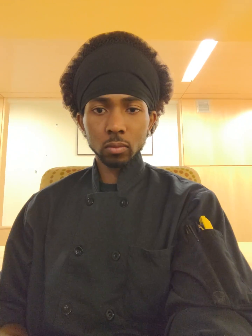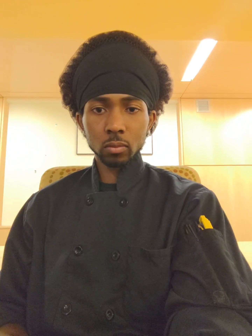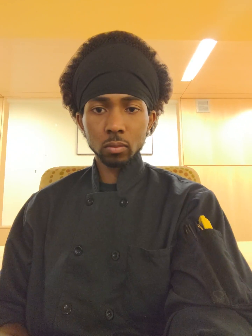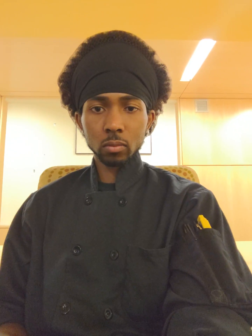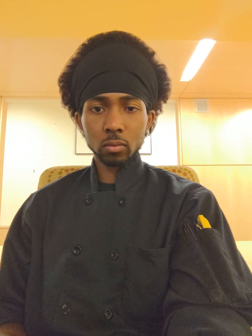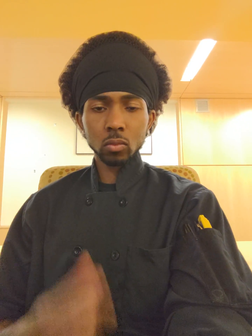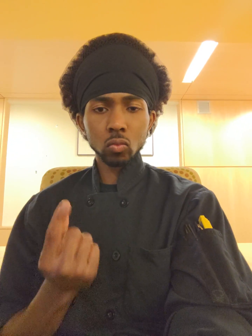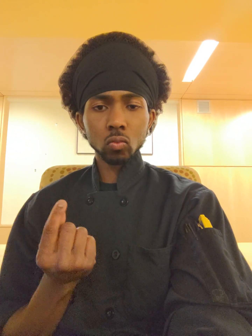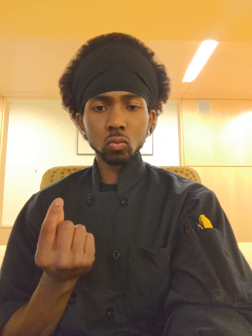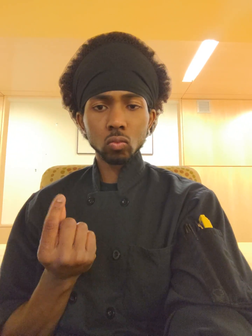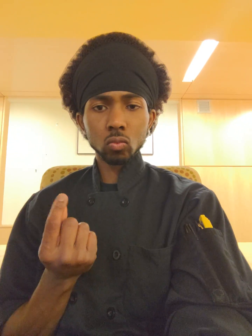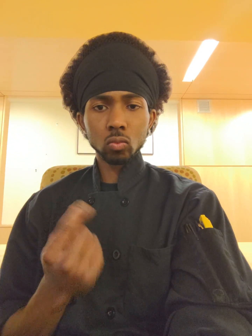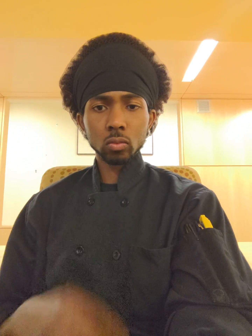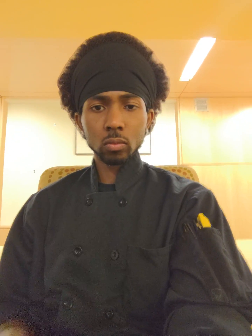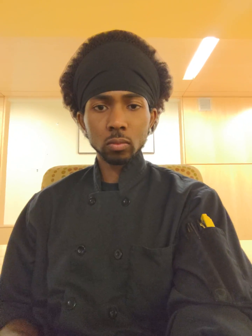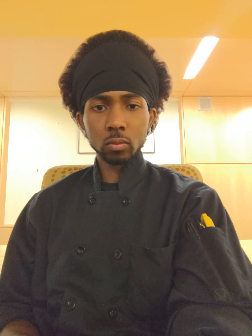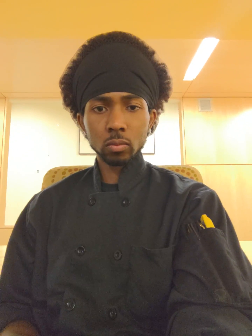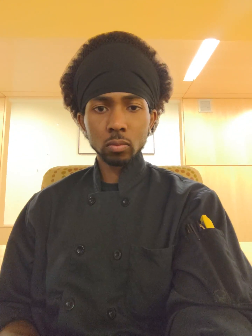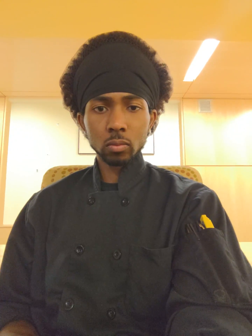do